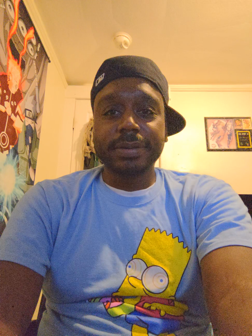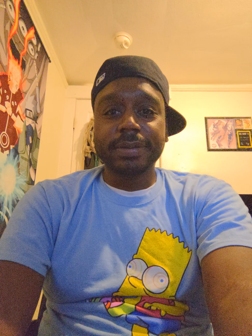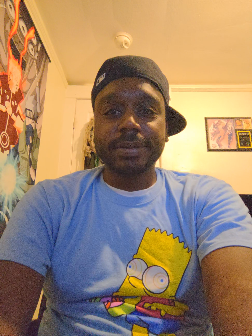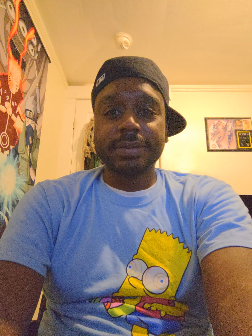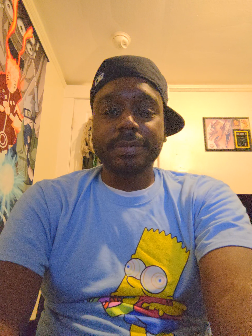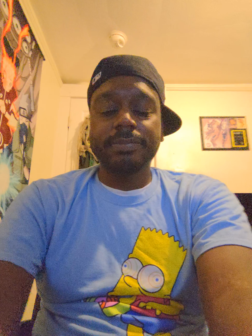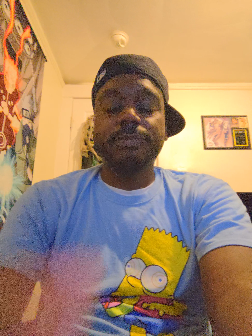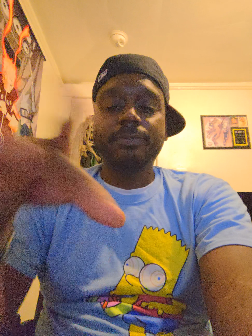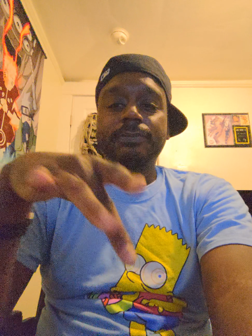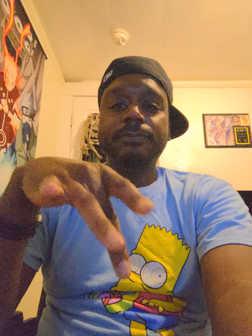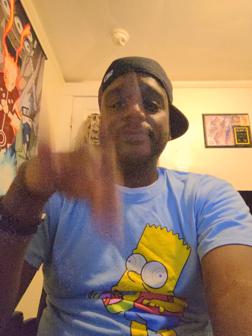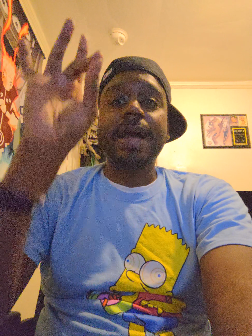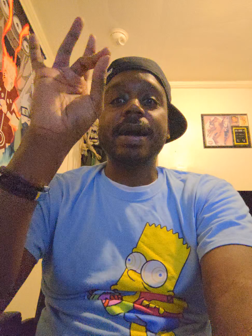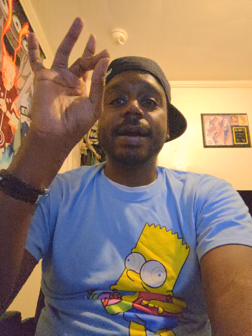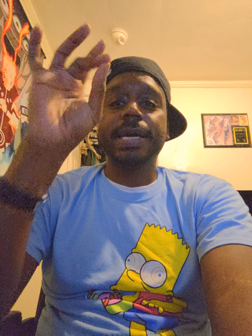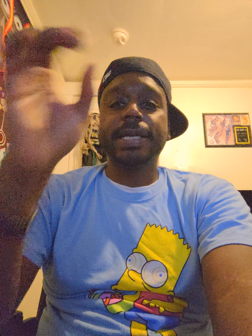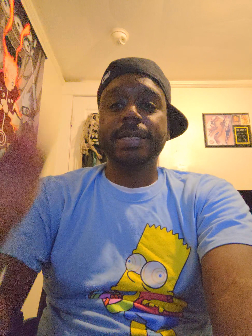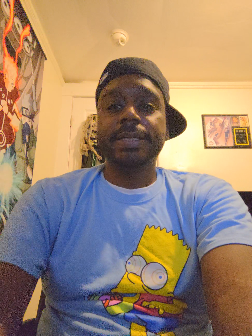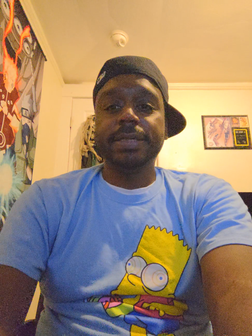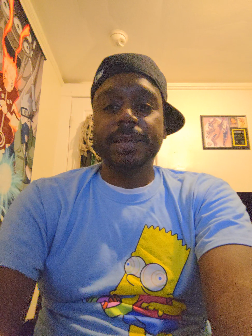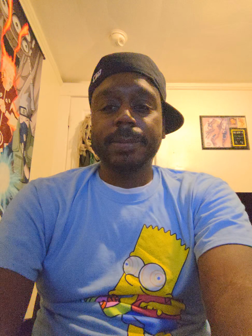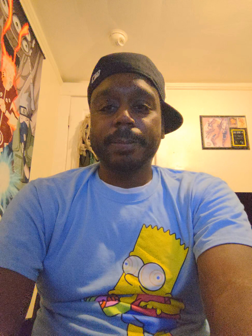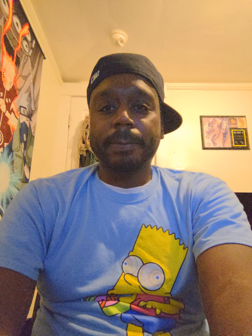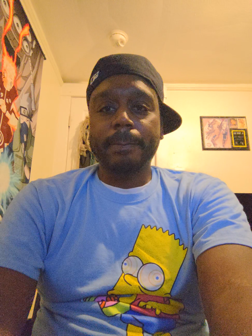find